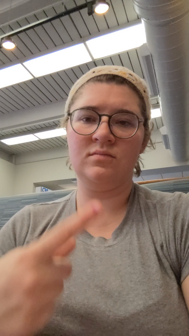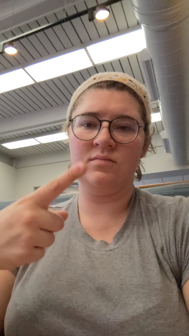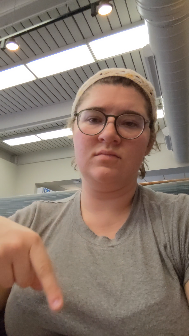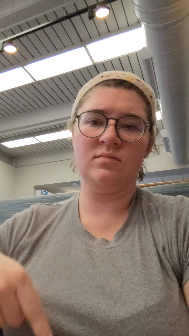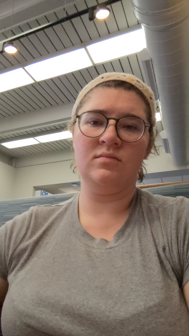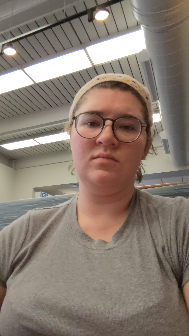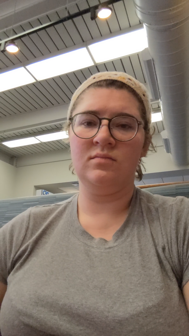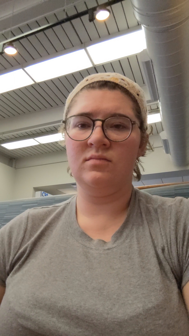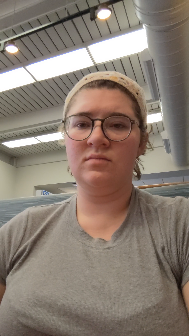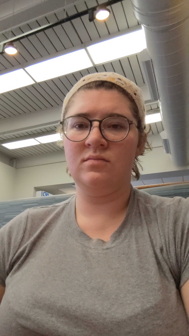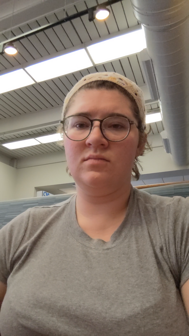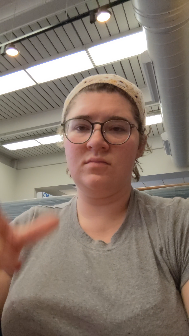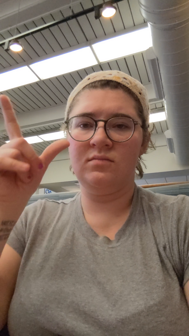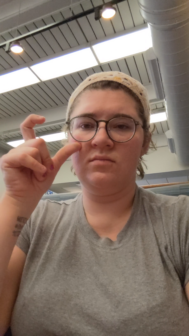camera